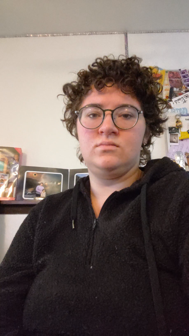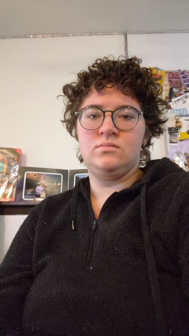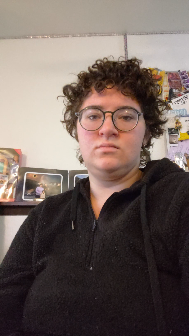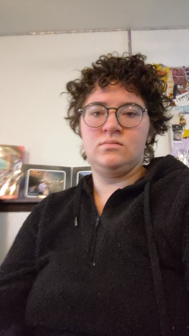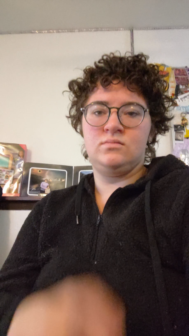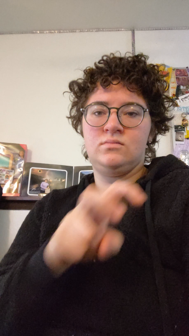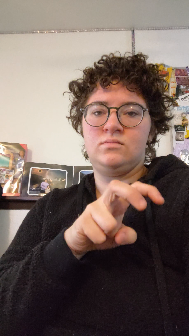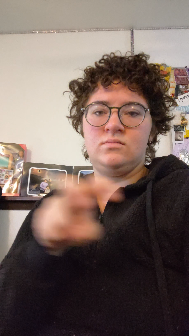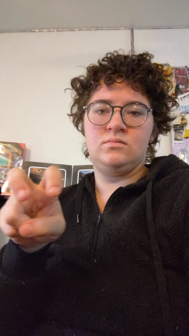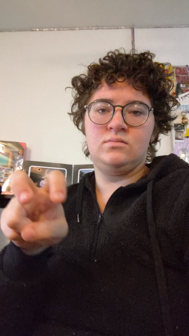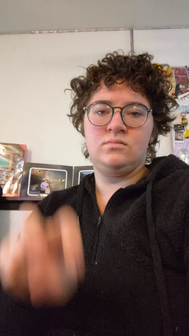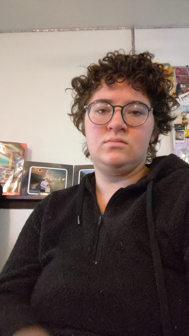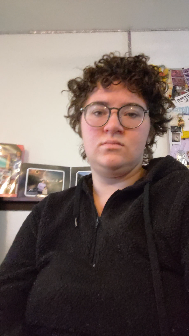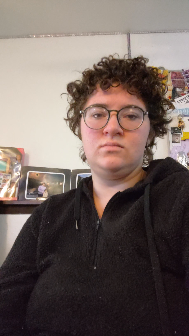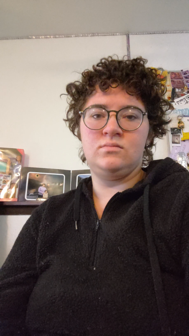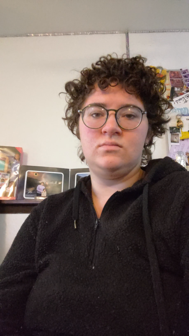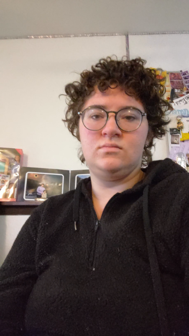couch